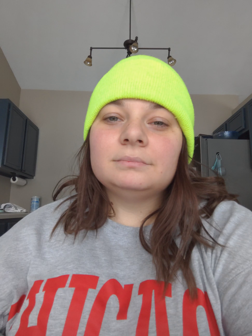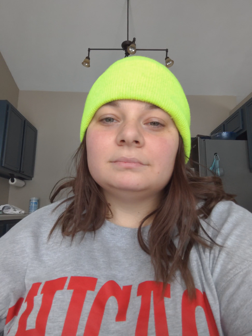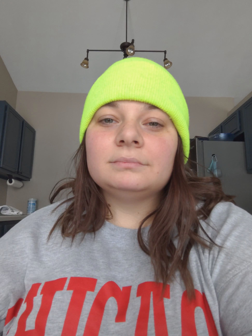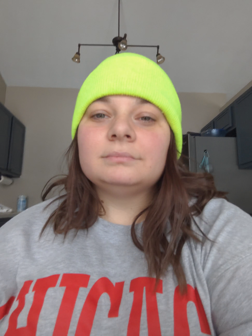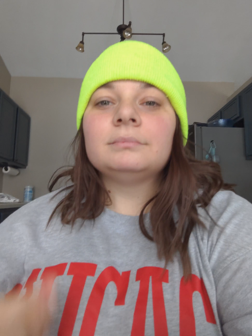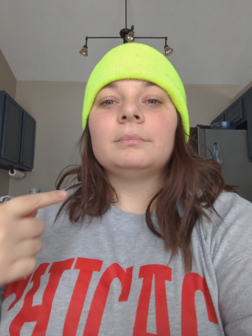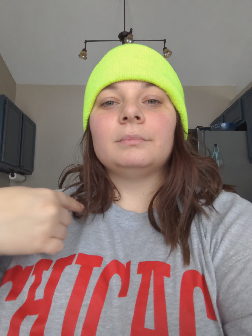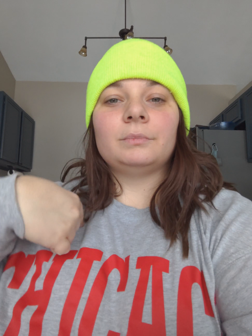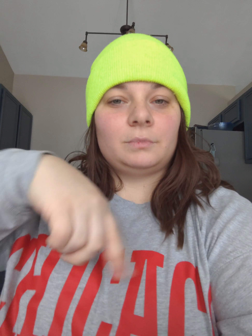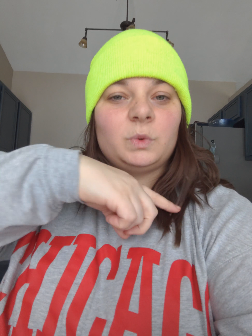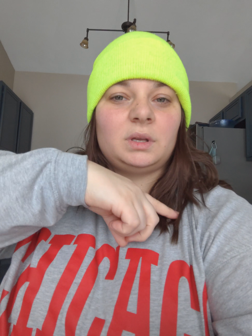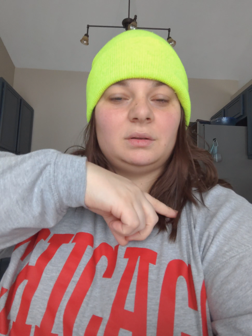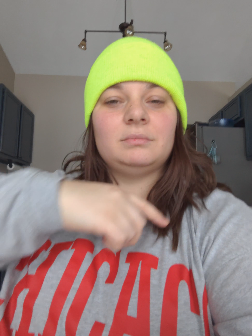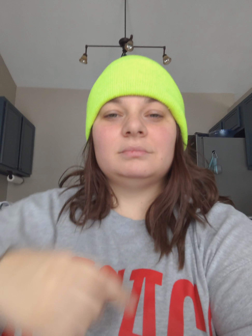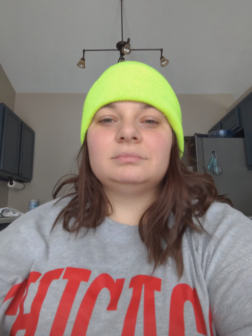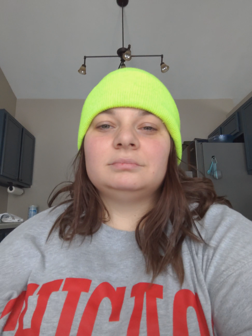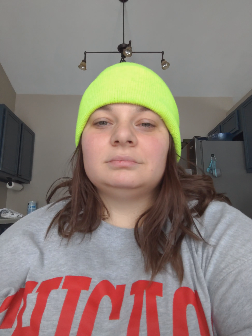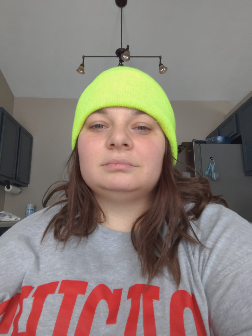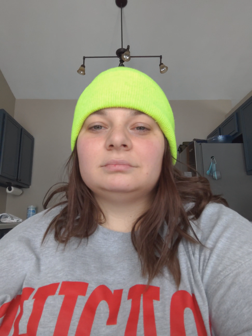we